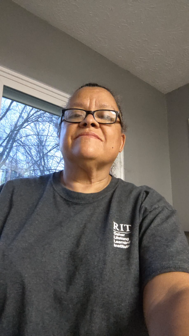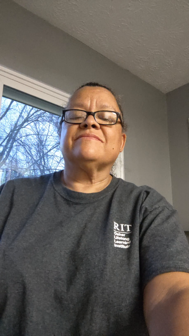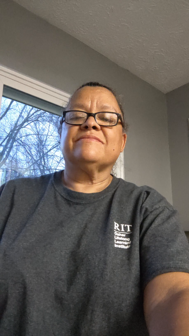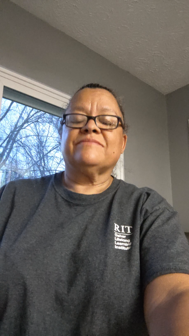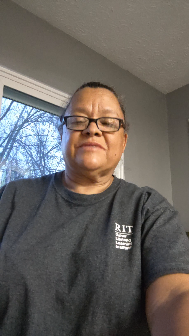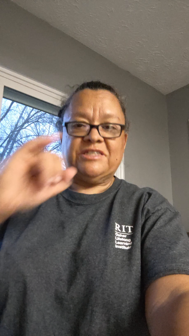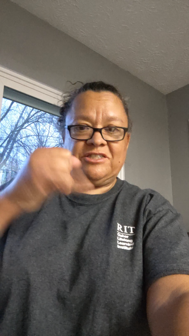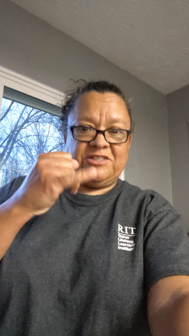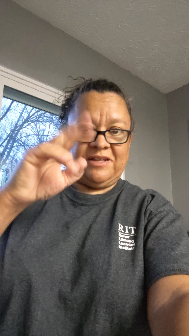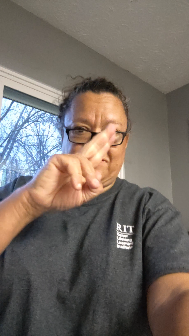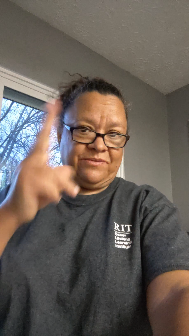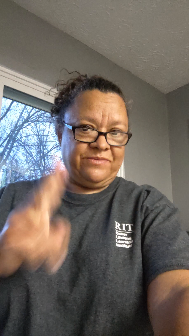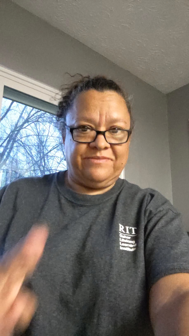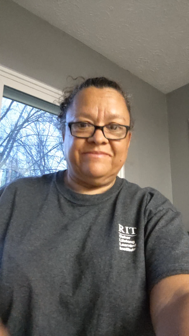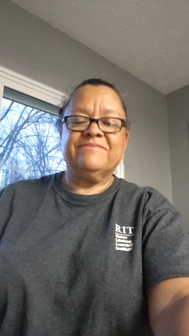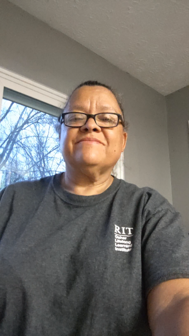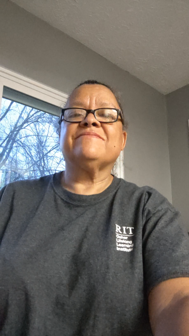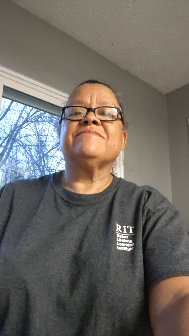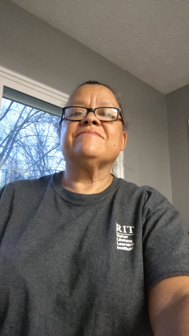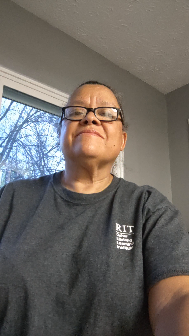jelly